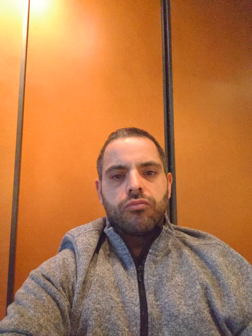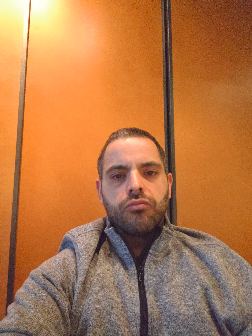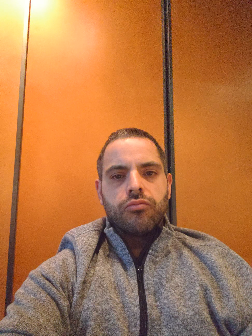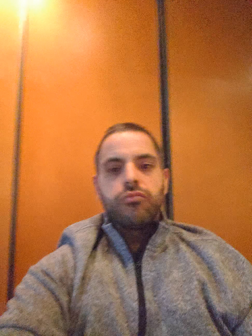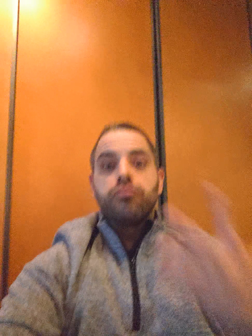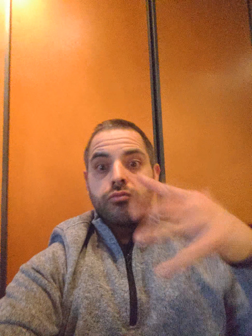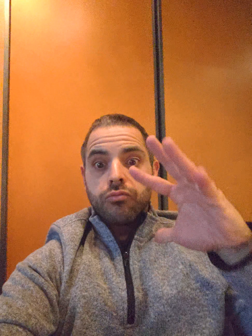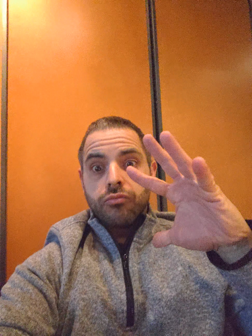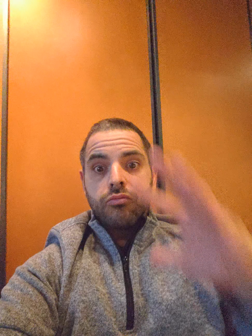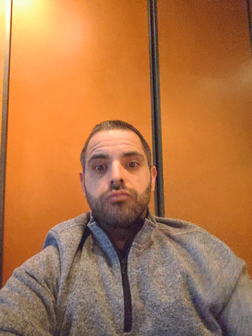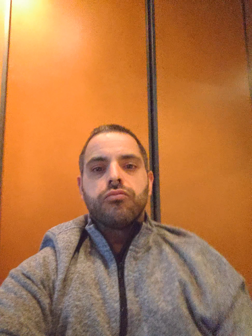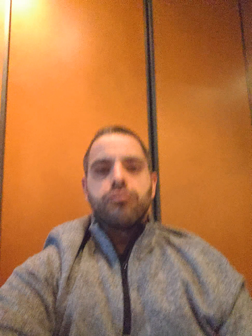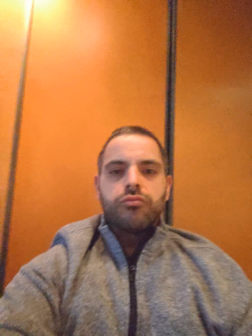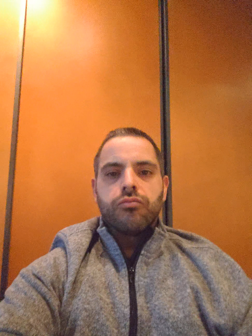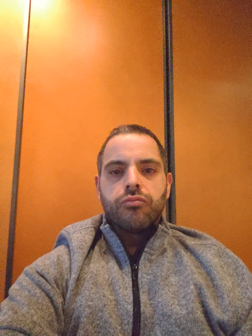after